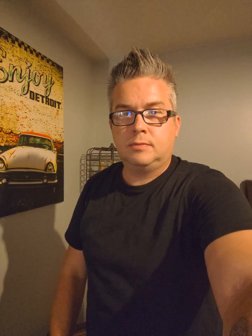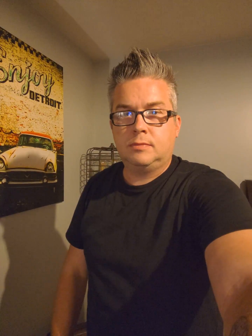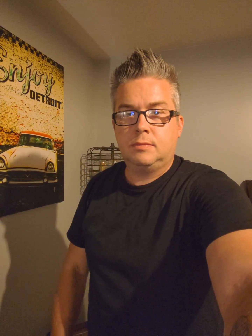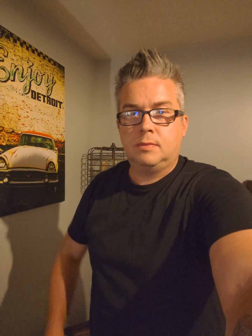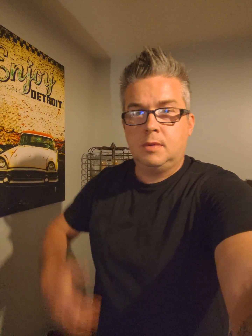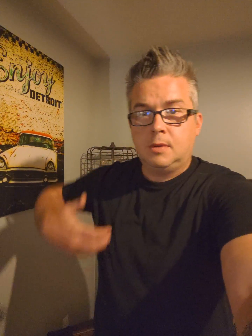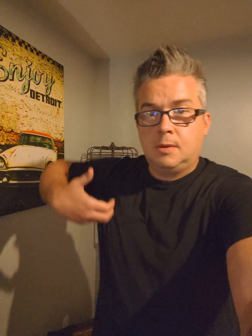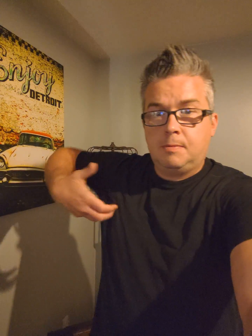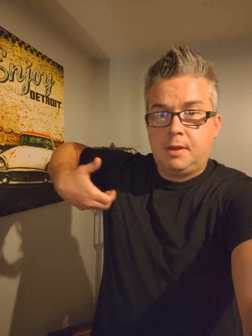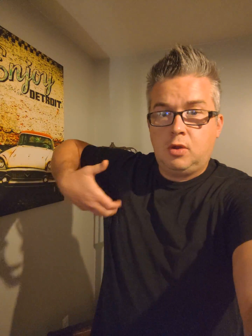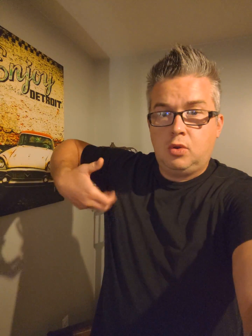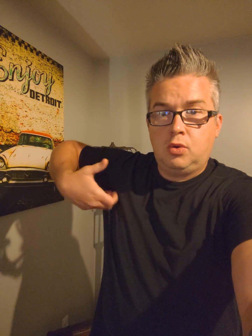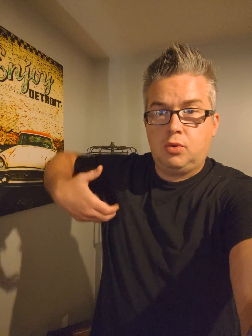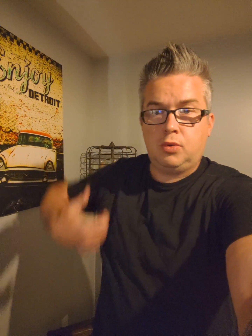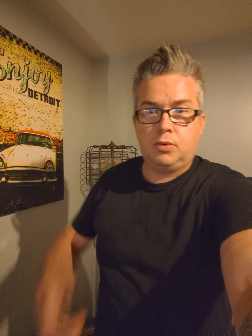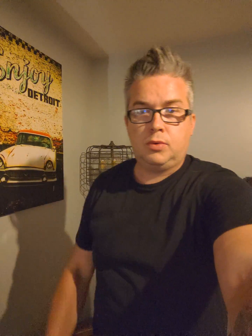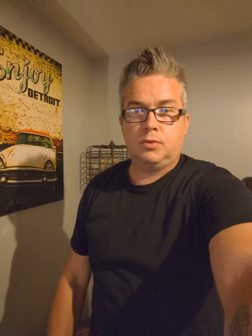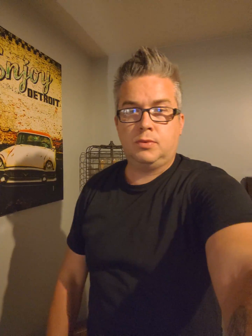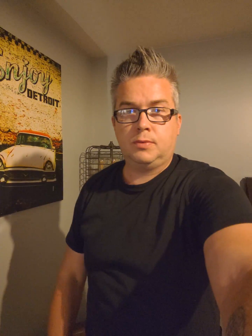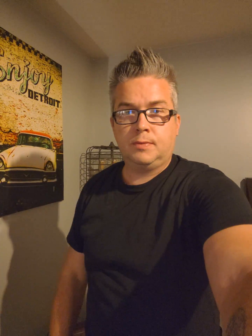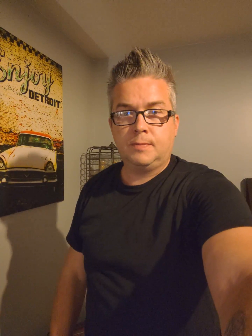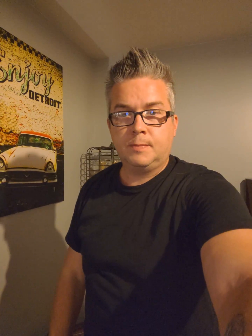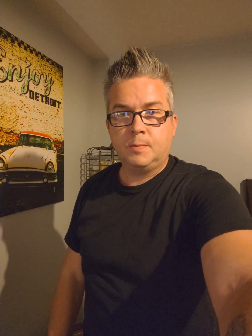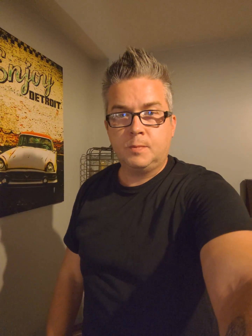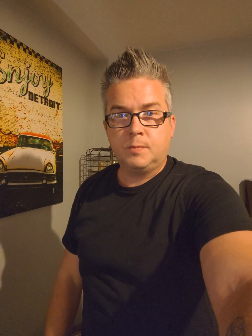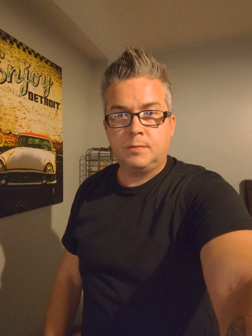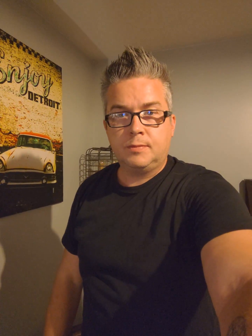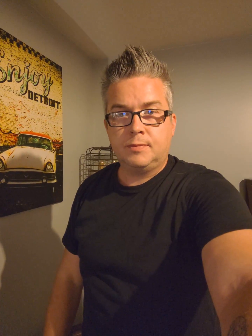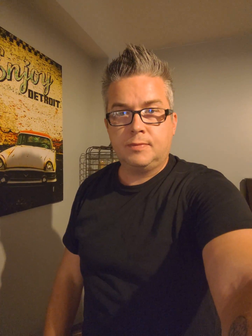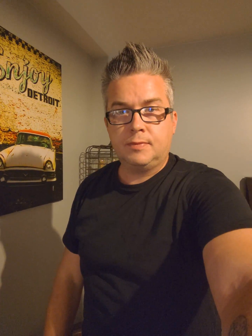monkey